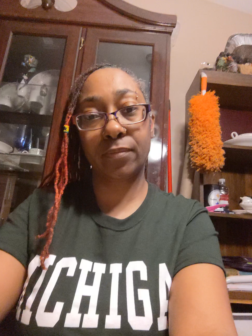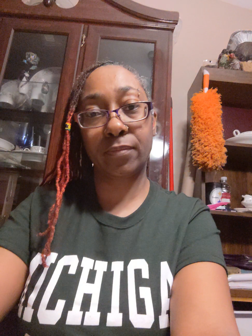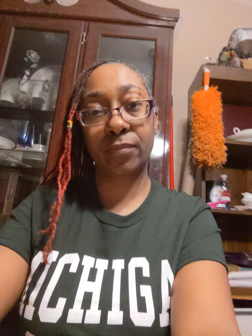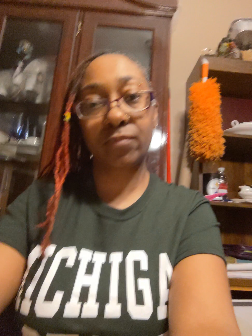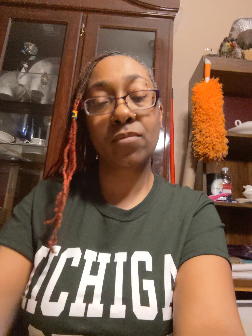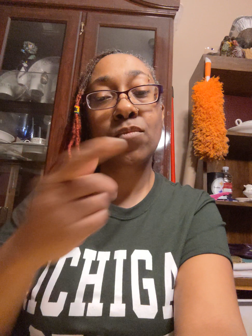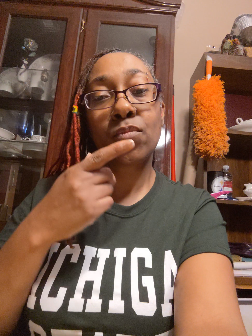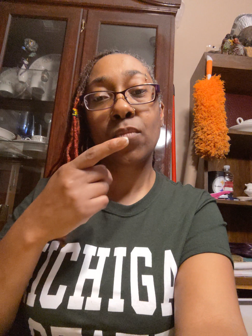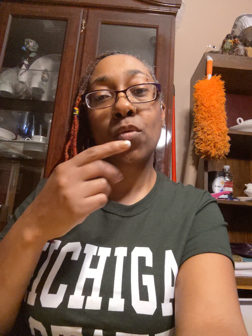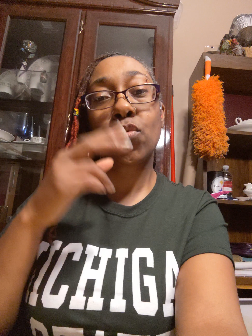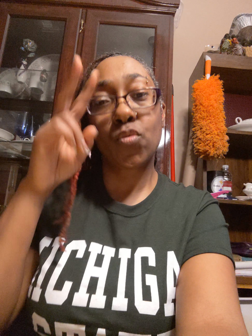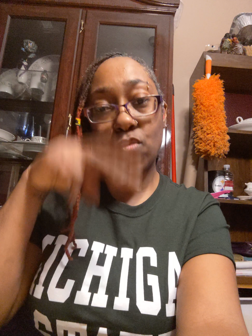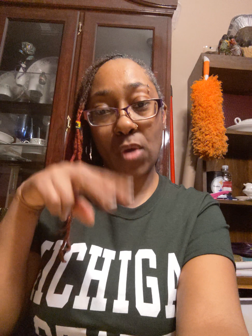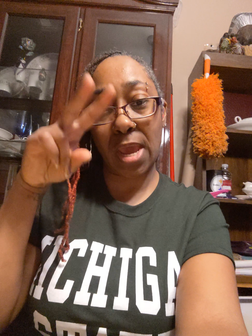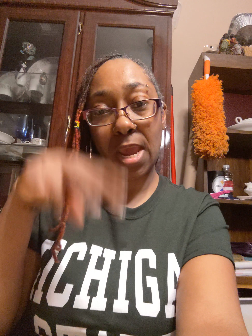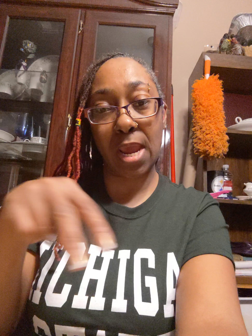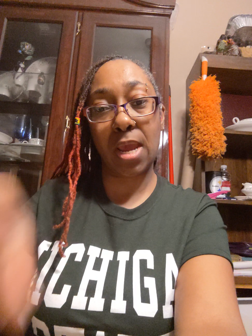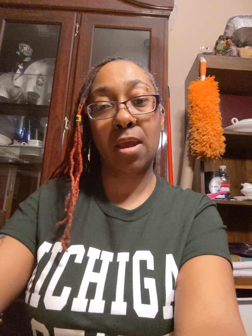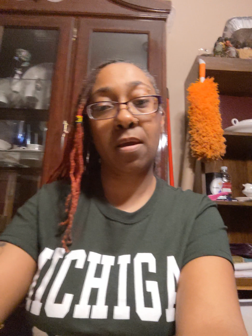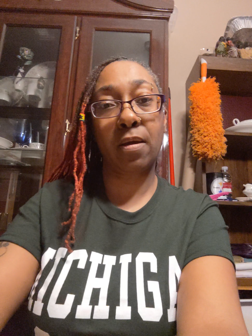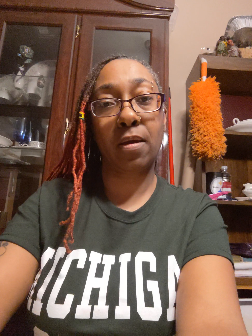read